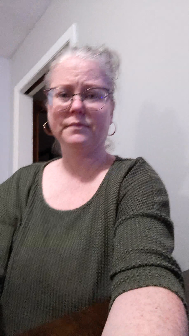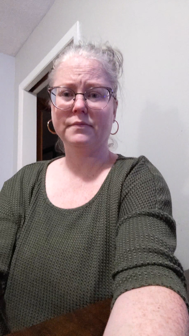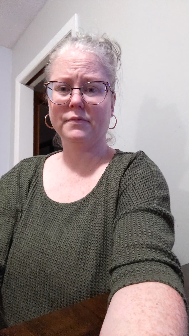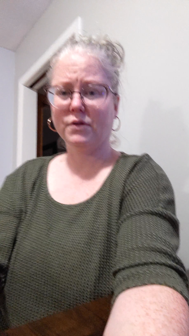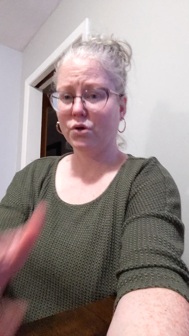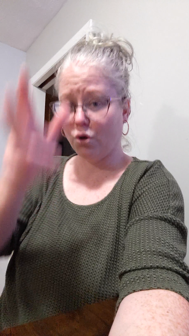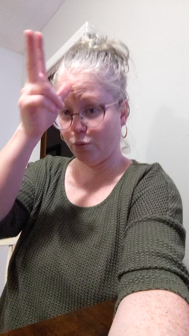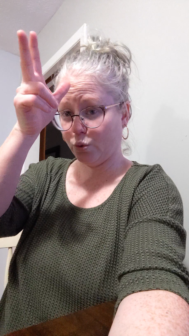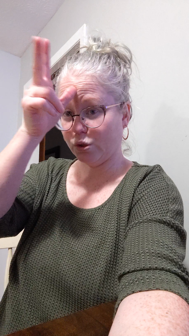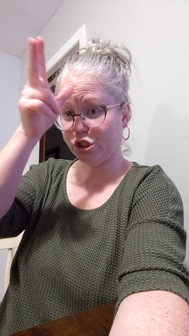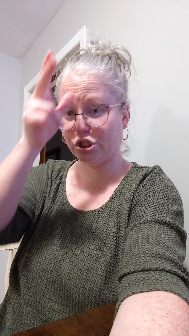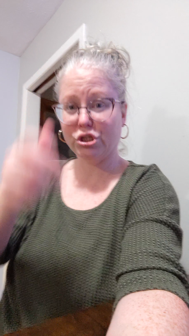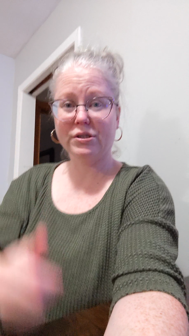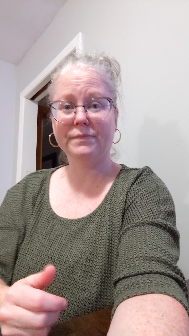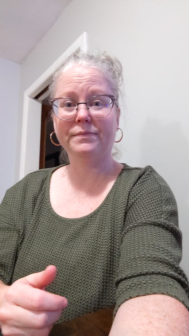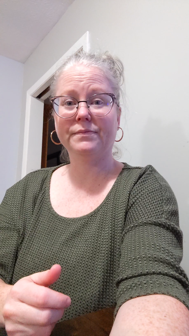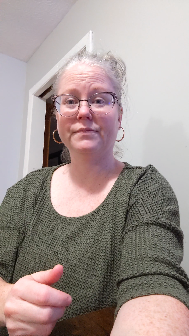rooster